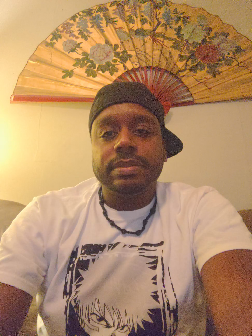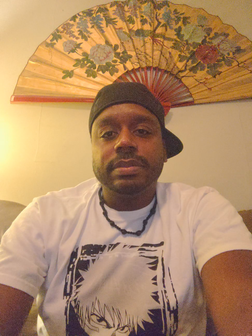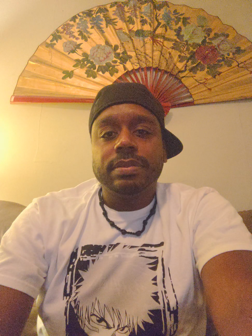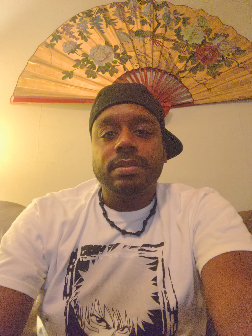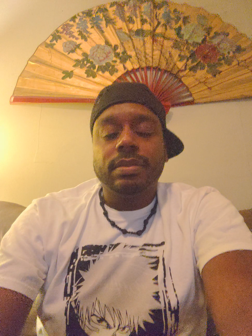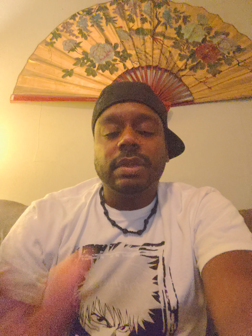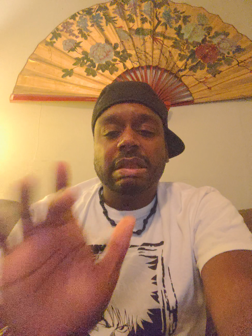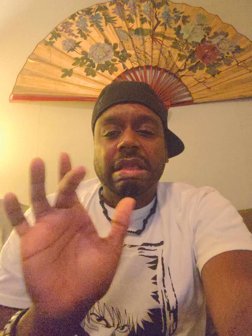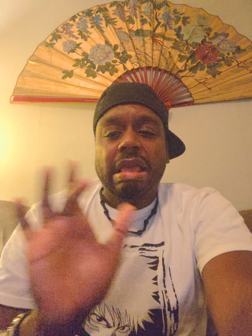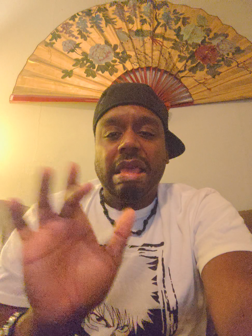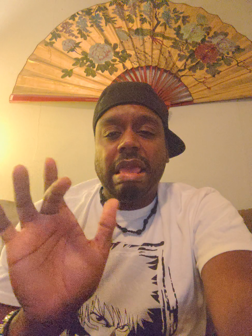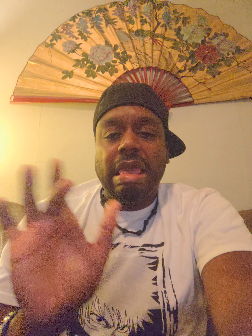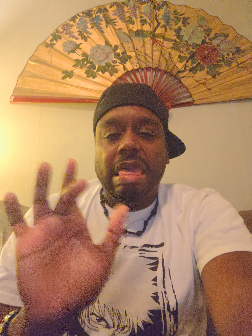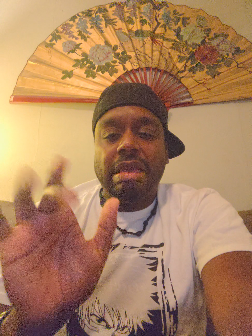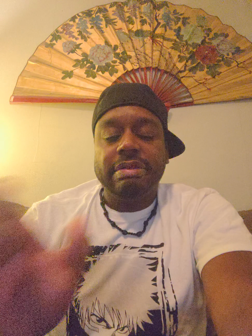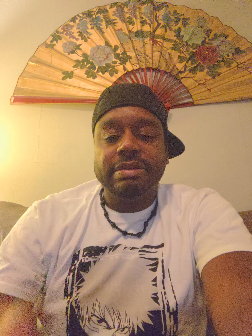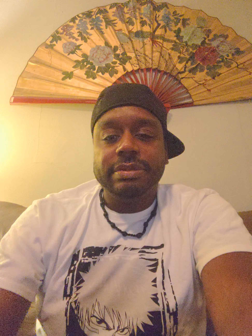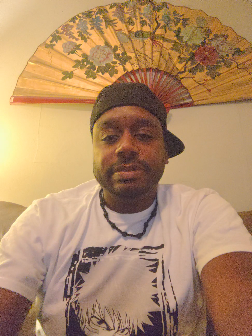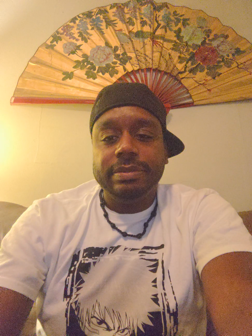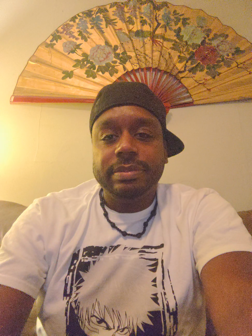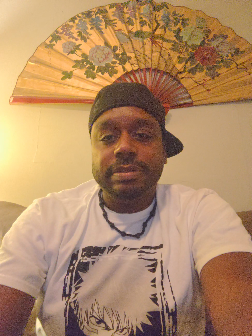yucky